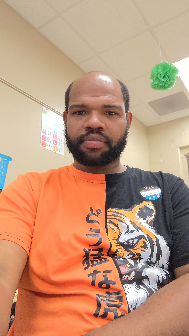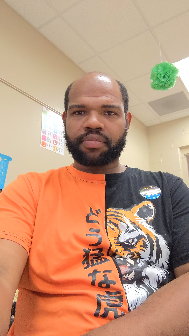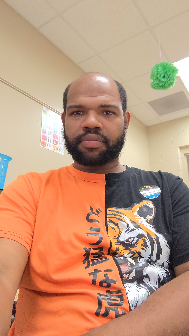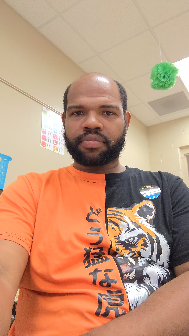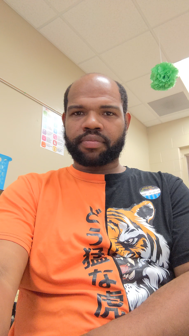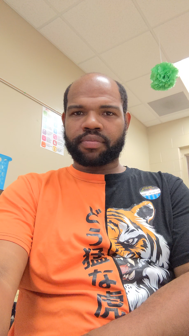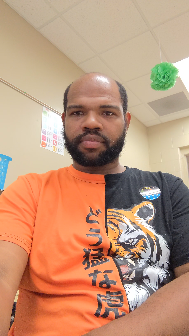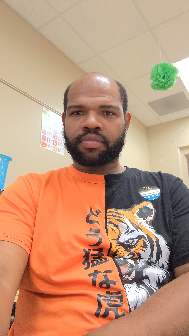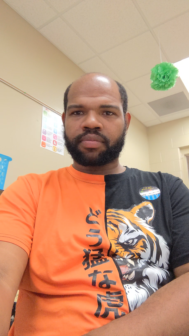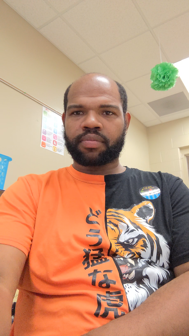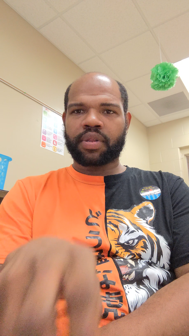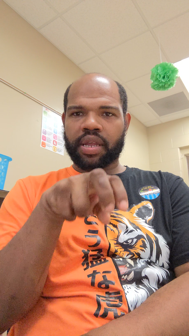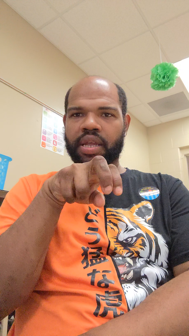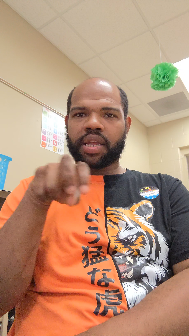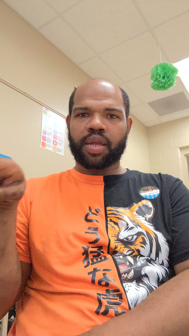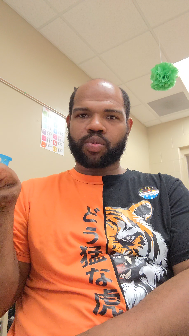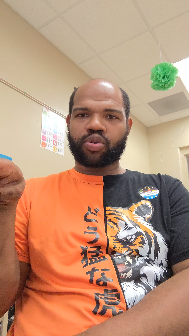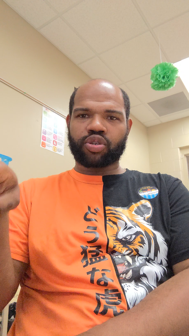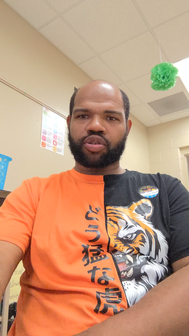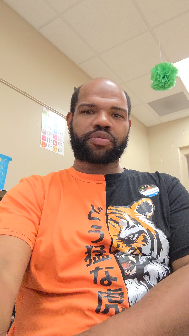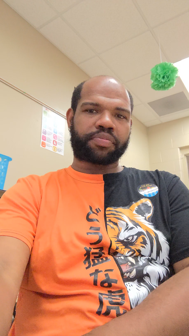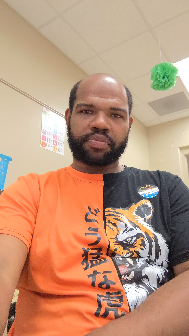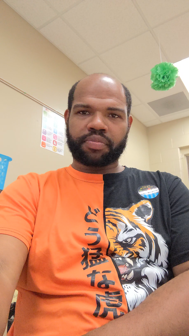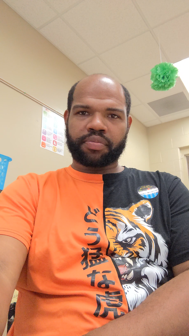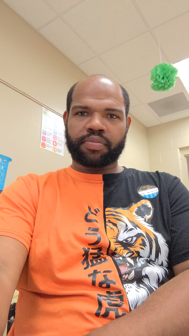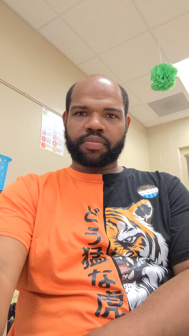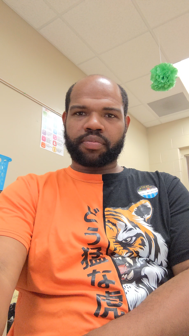couch